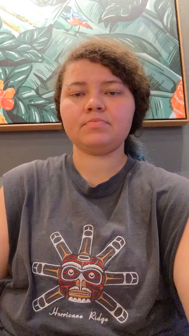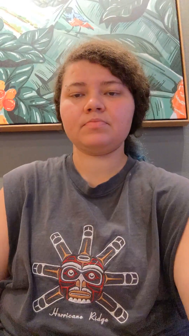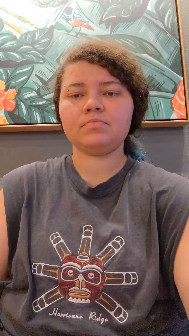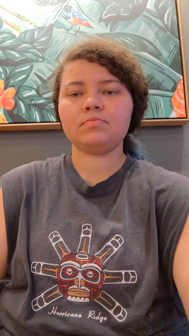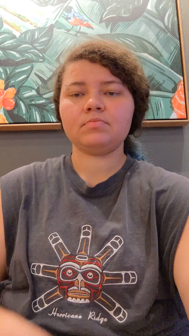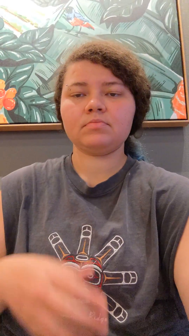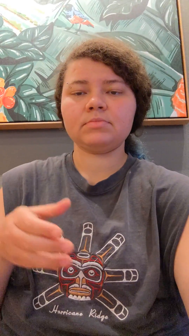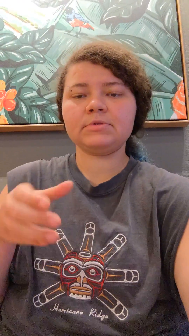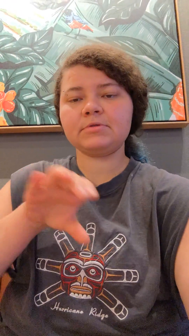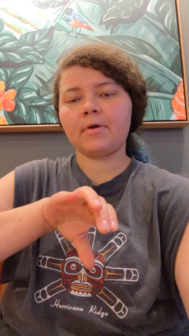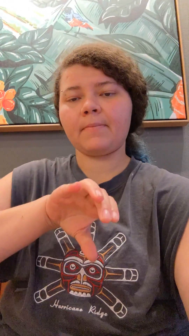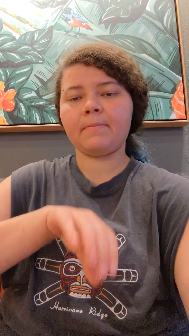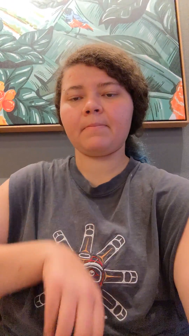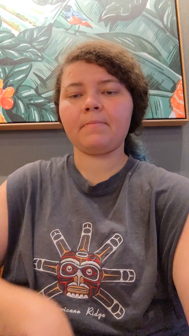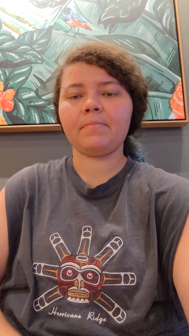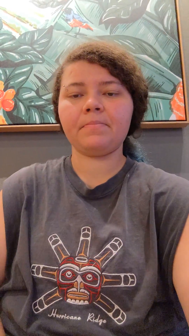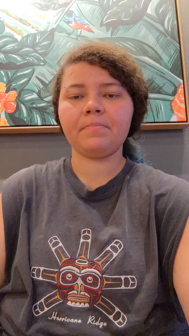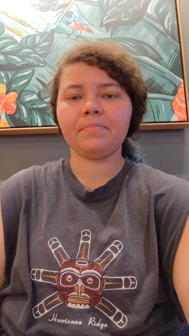dump